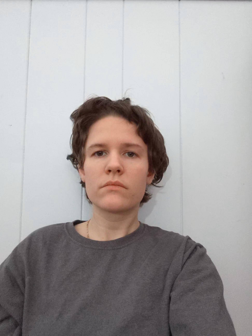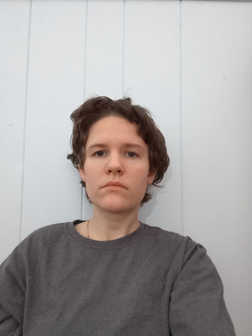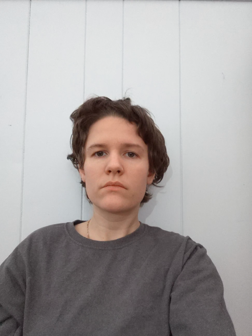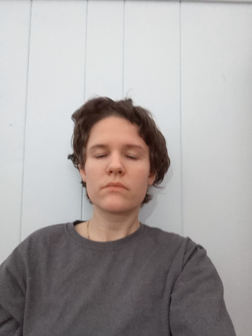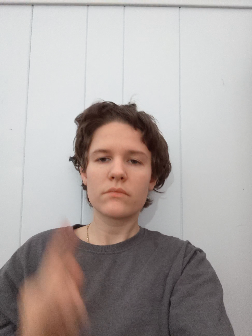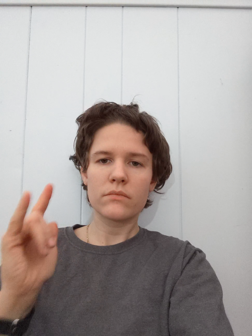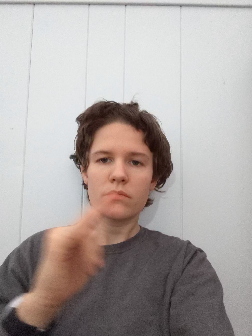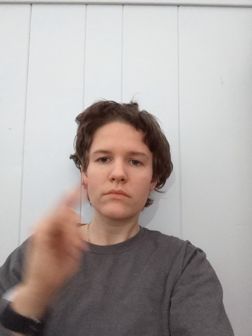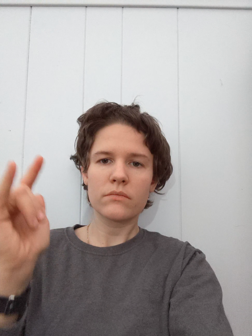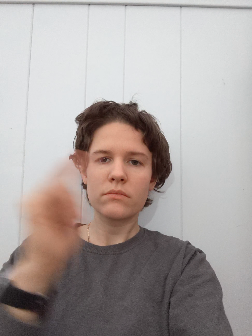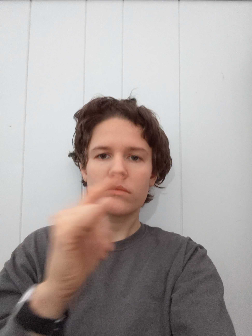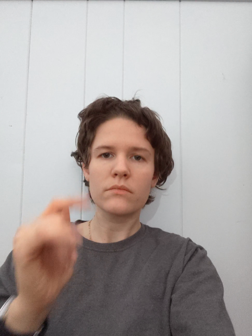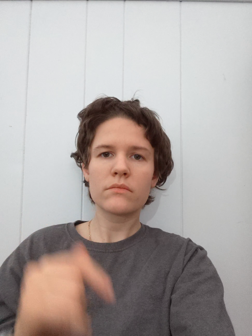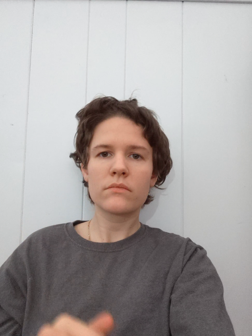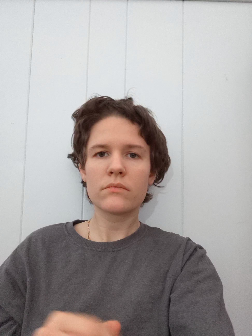airplane